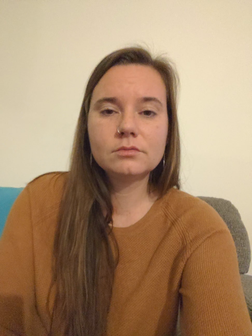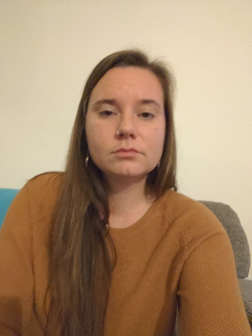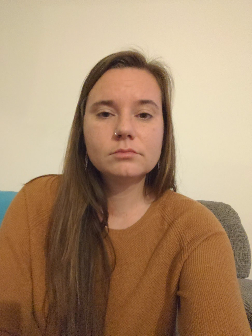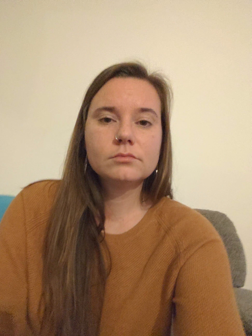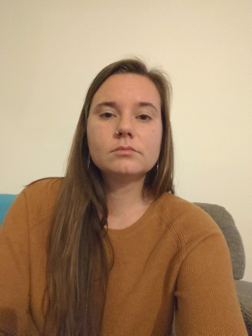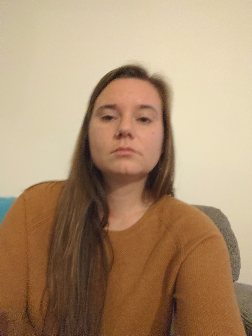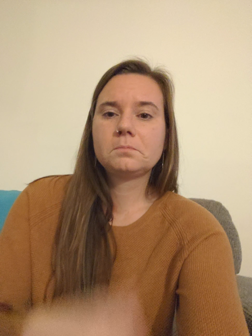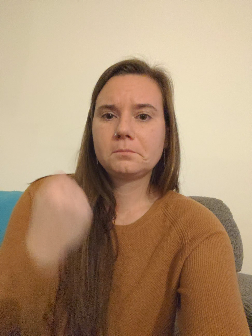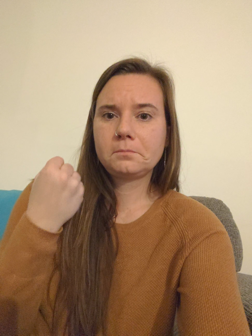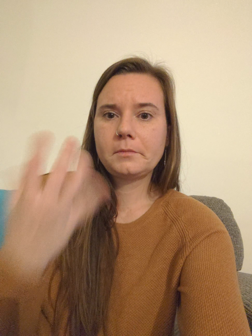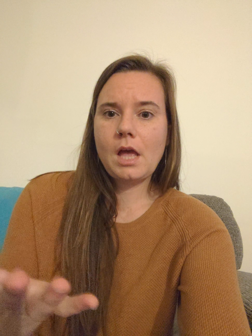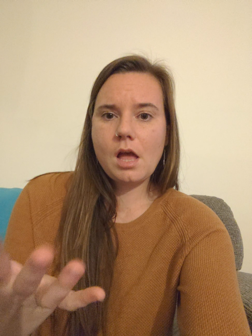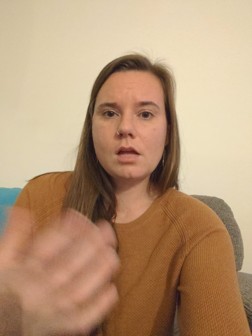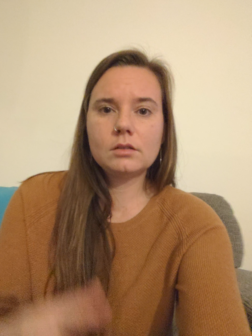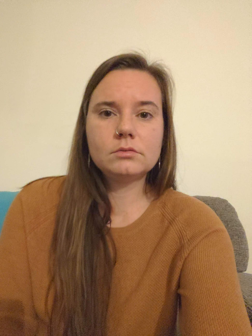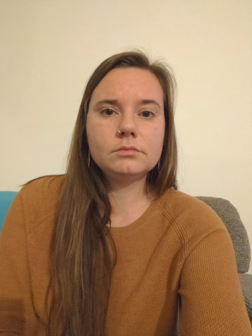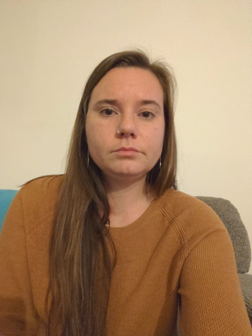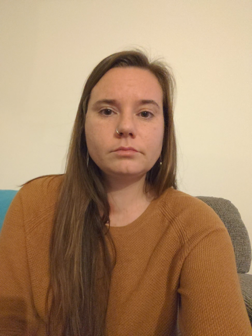many